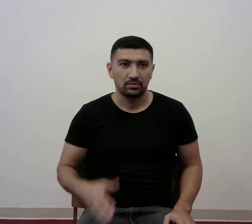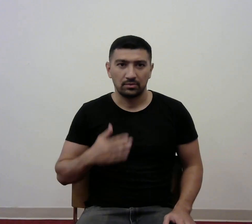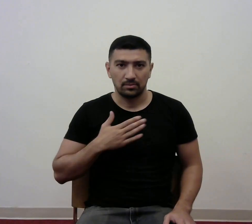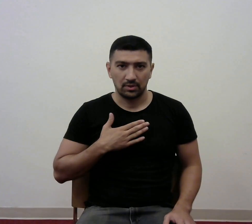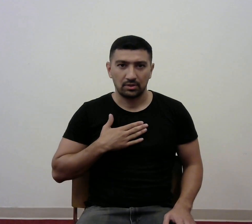mən